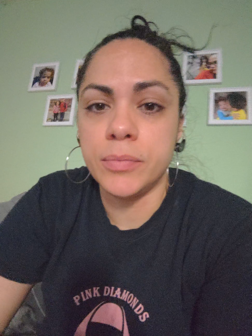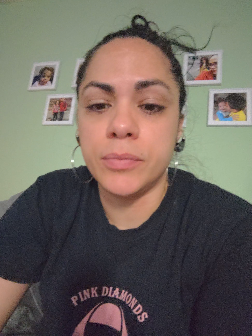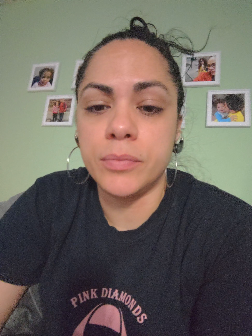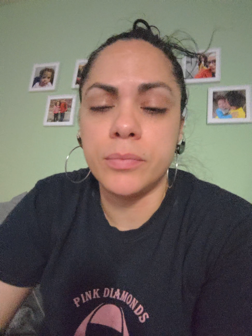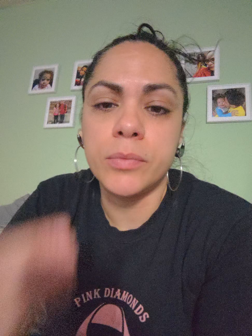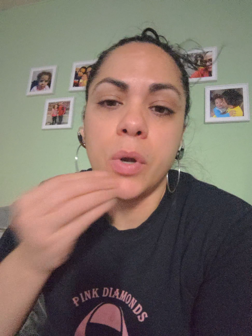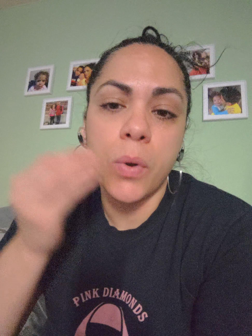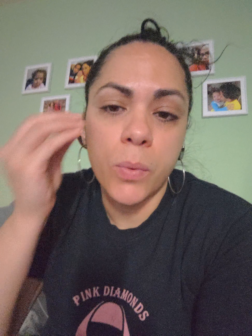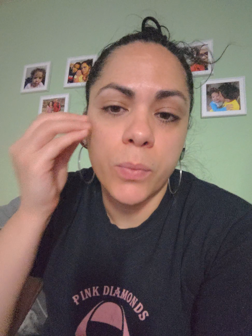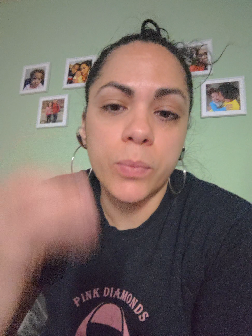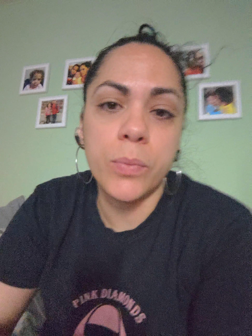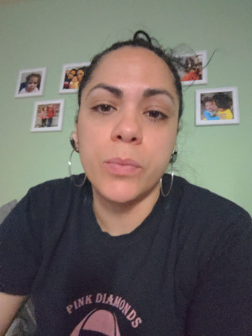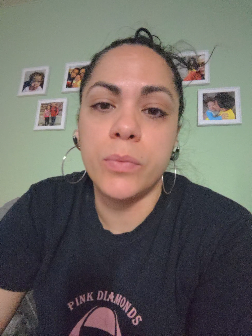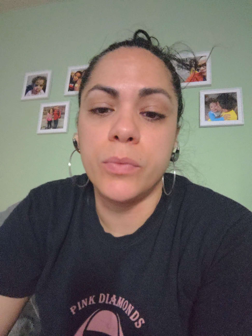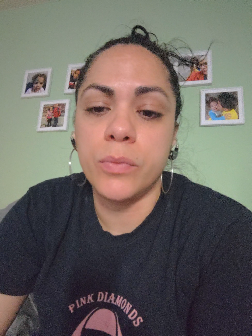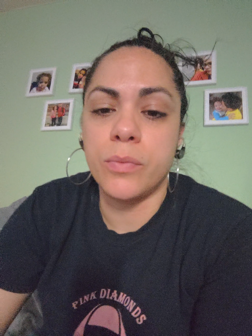home